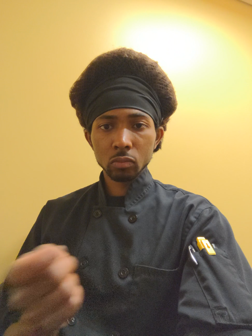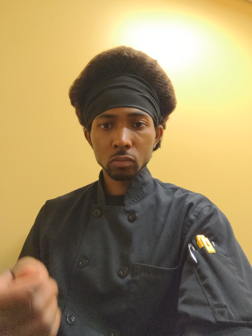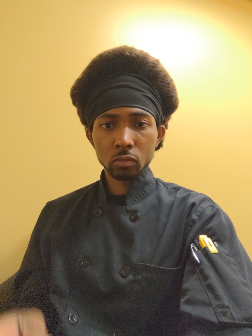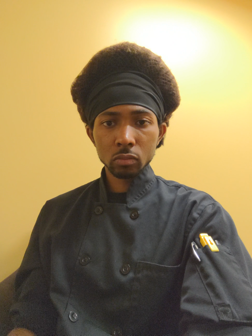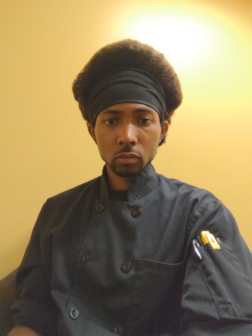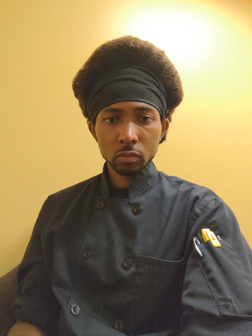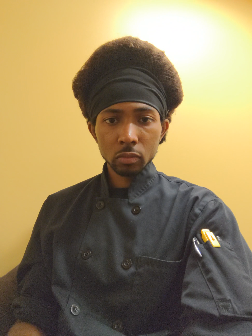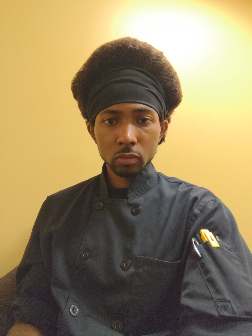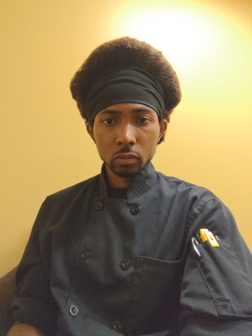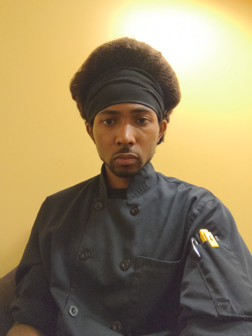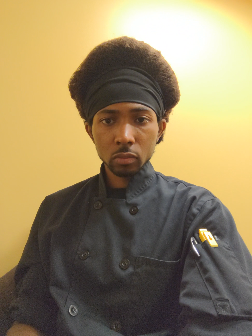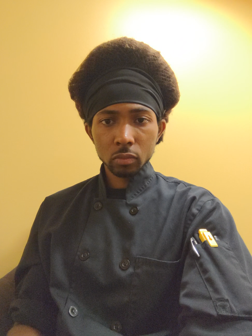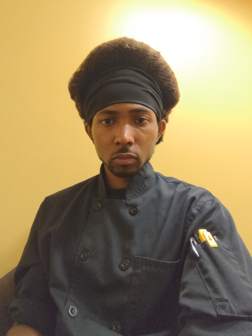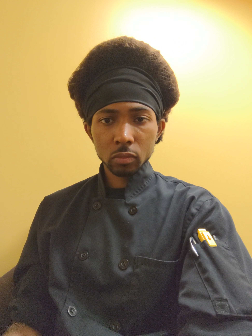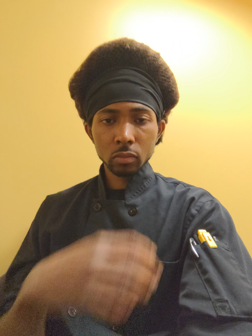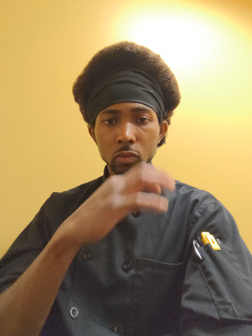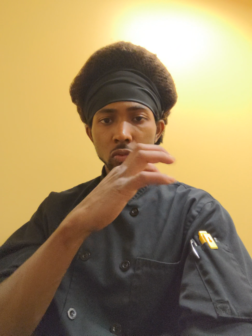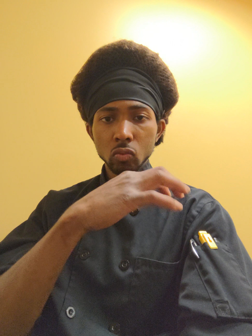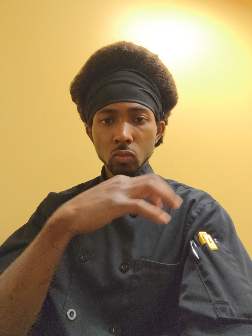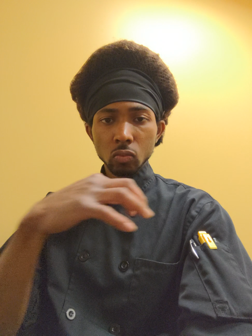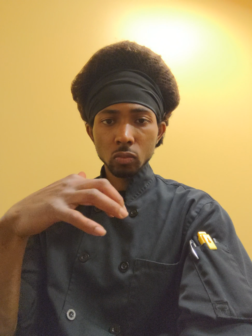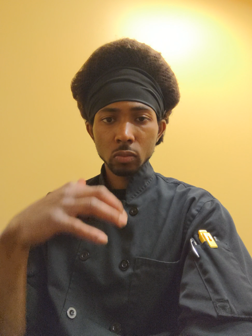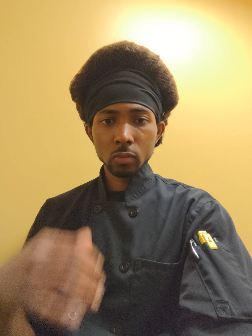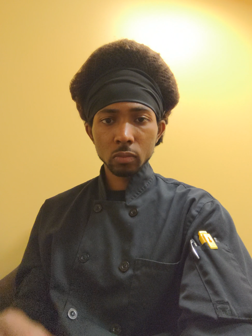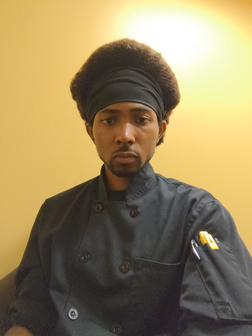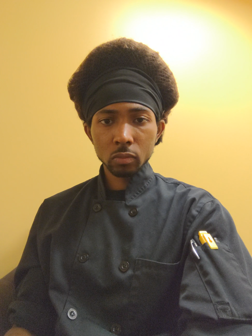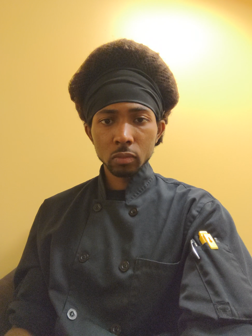grapes